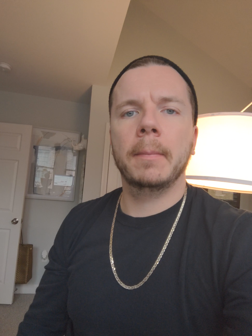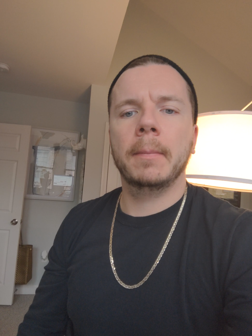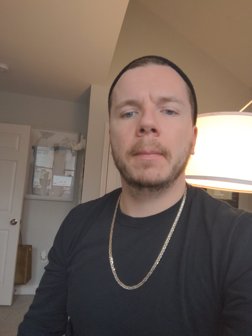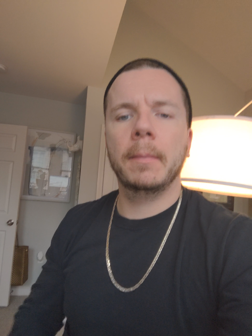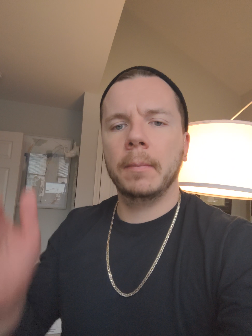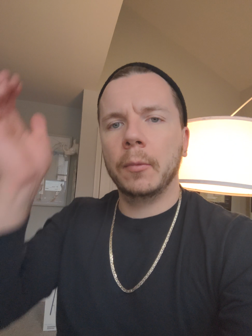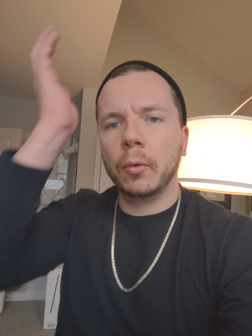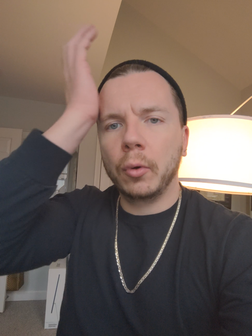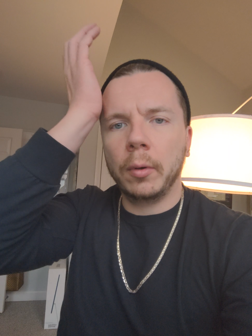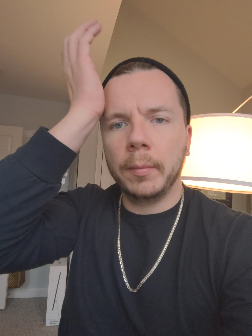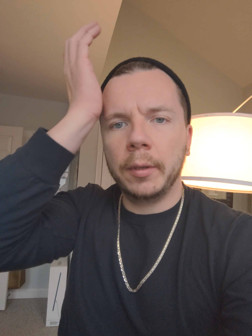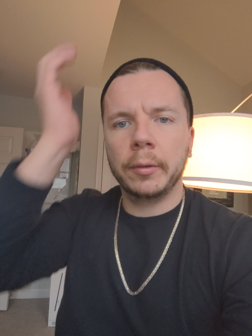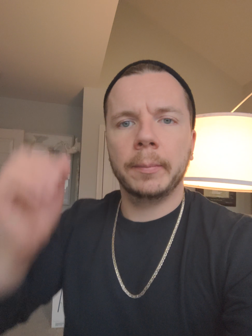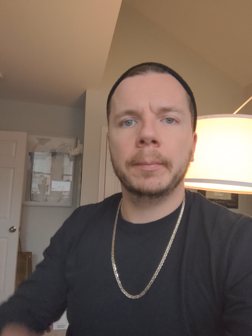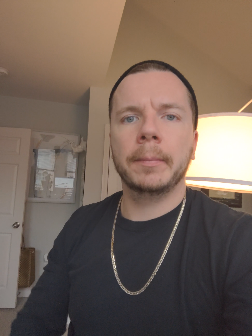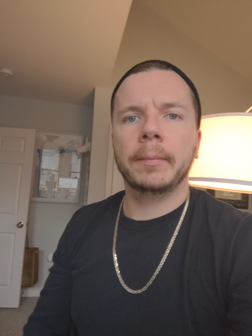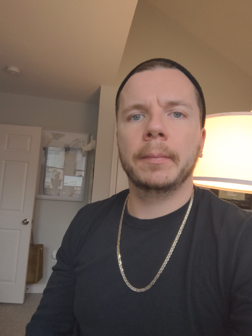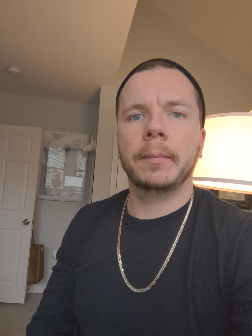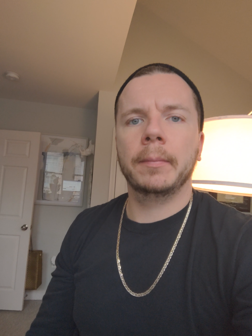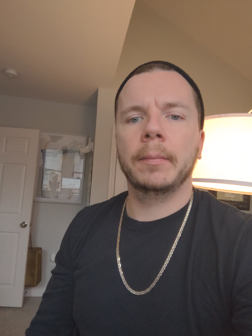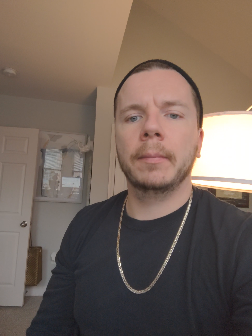garbage